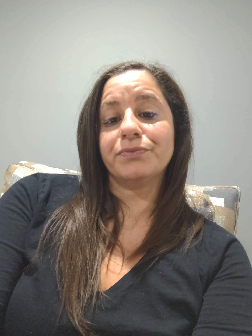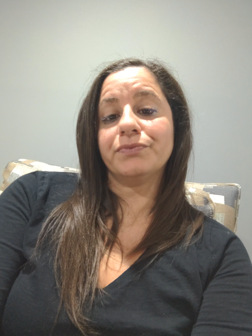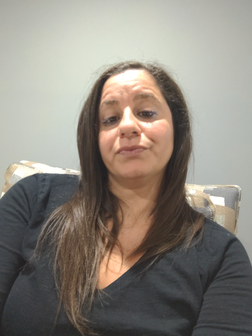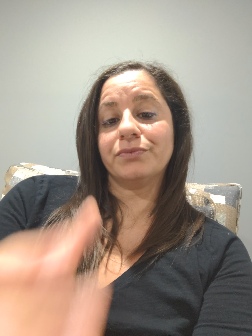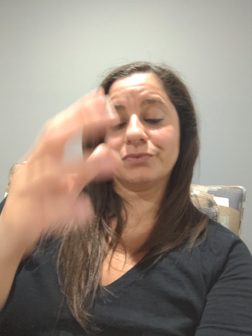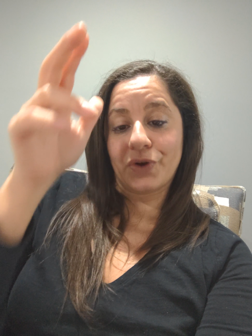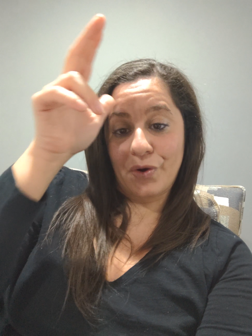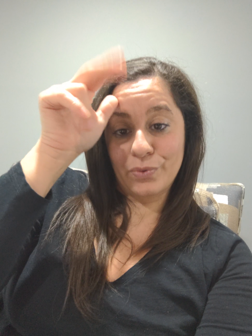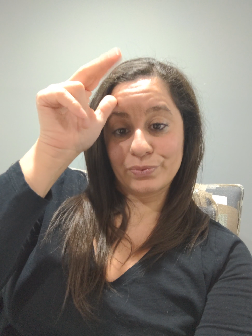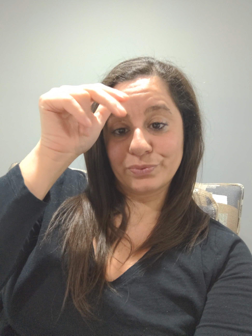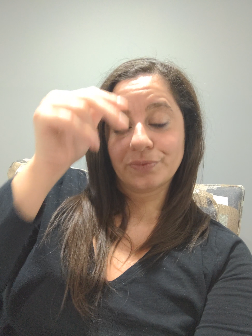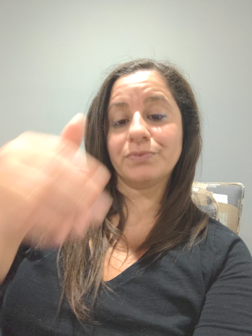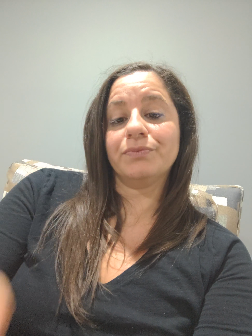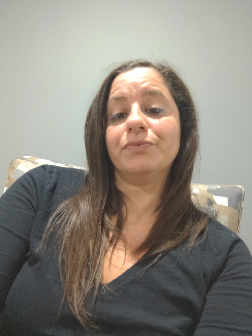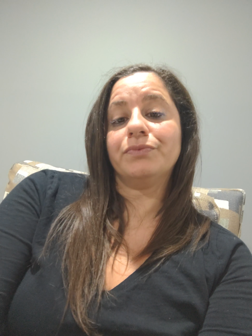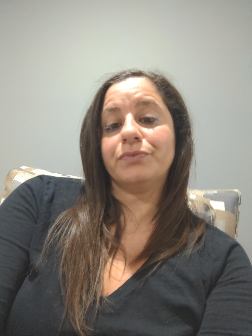donkey